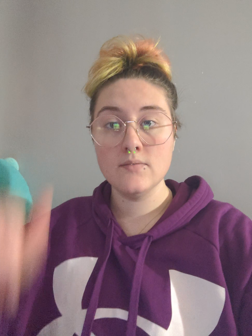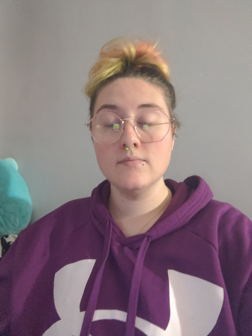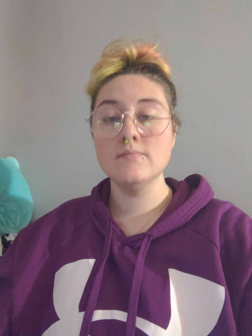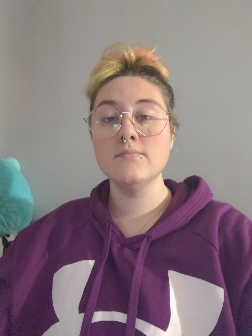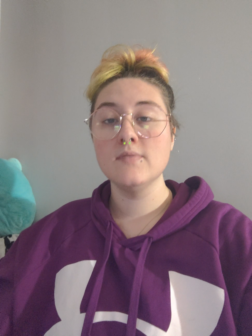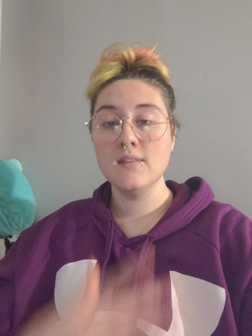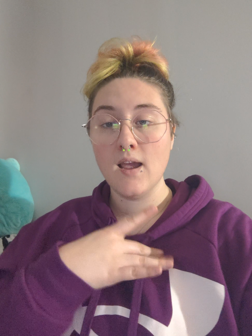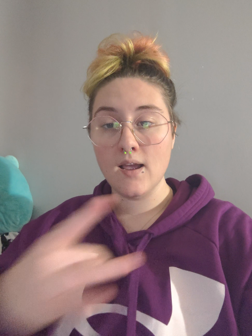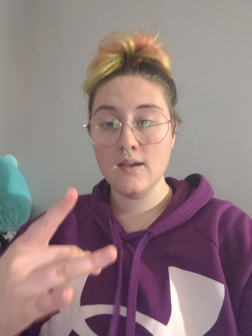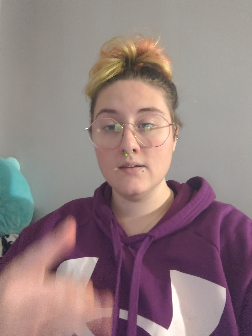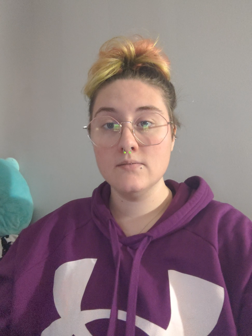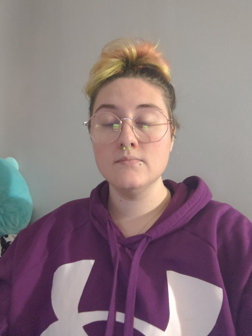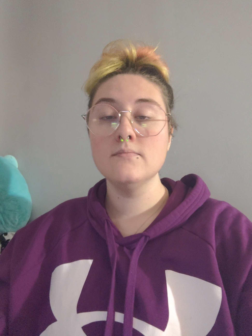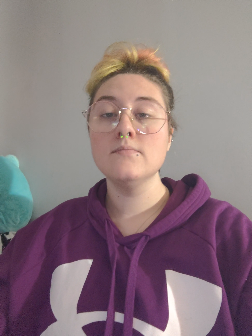like